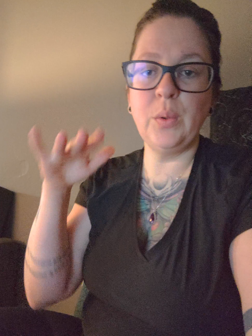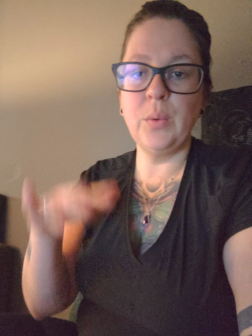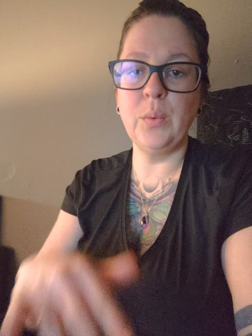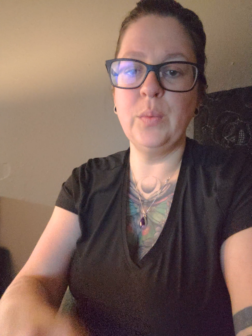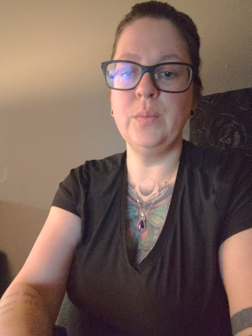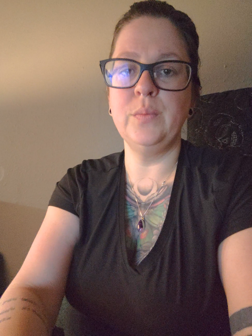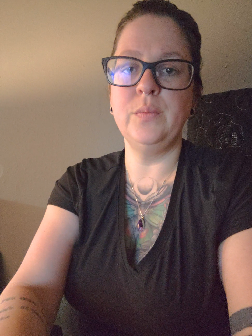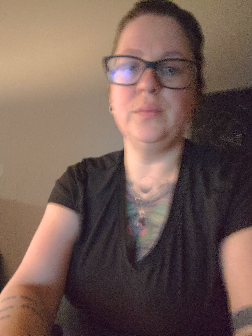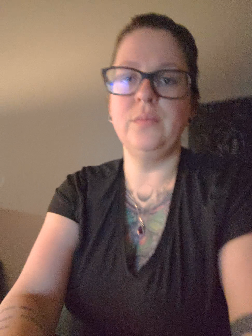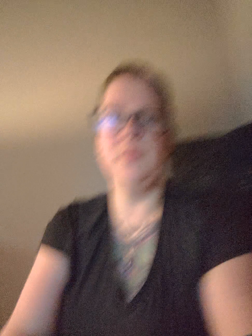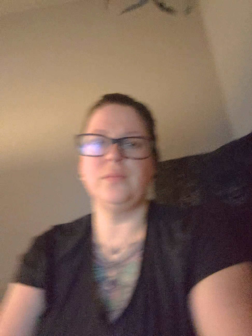snow